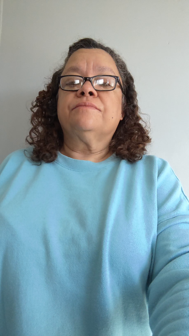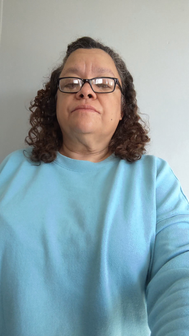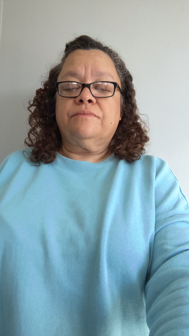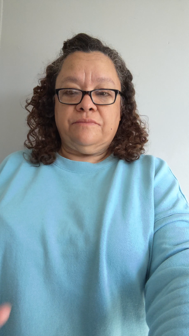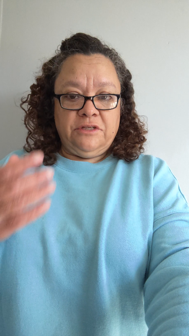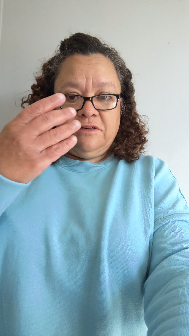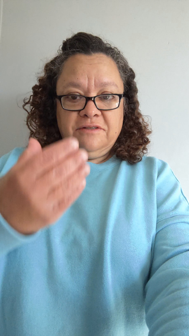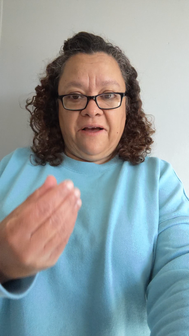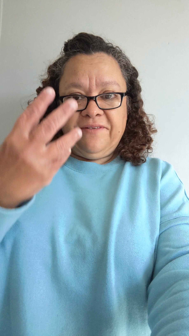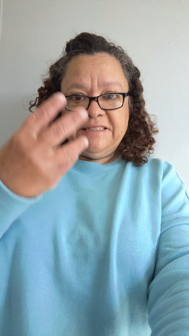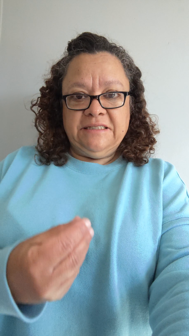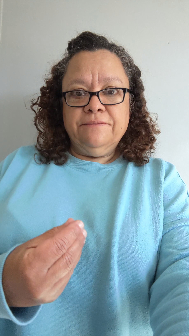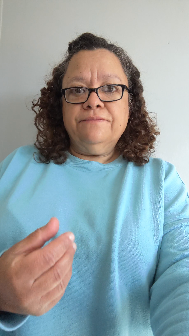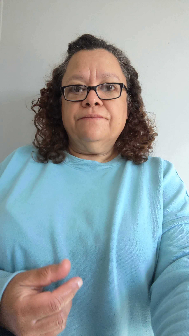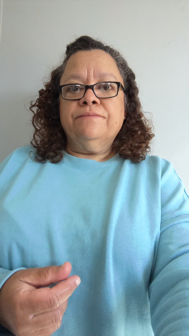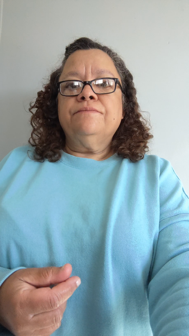gentle